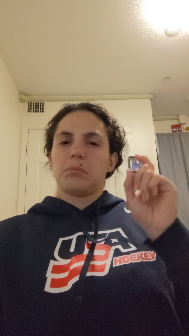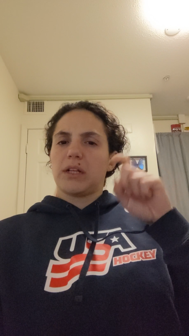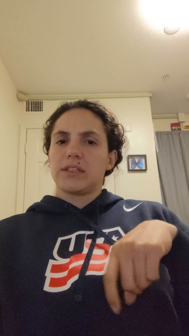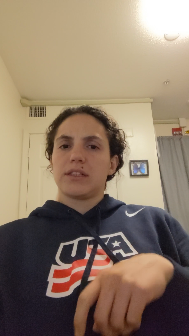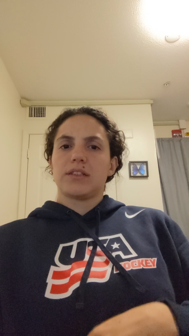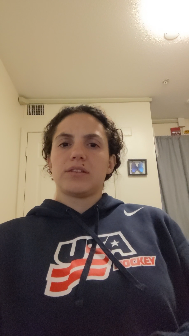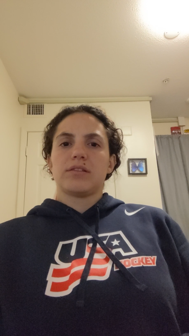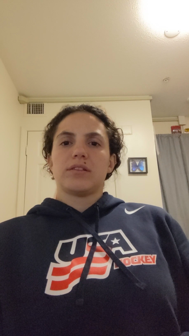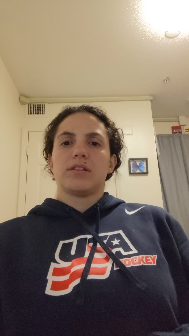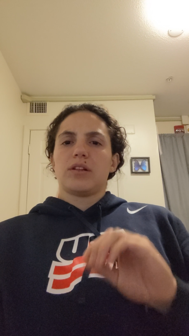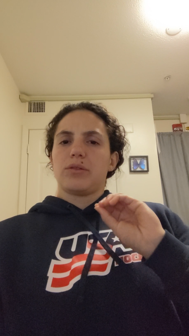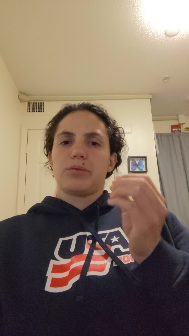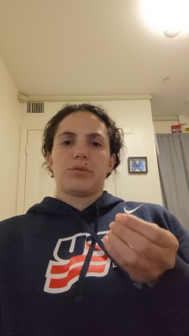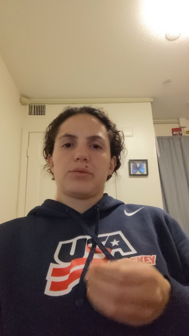none